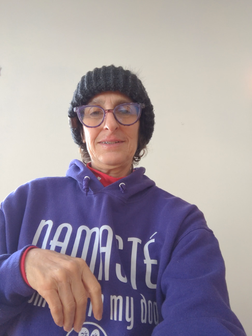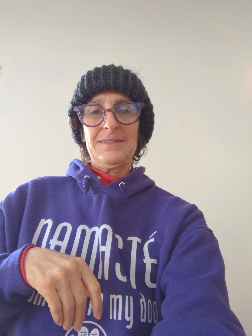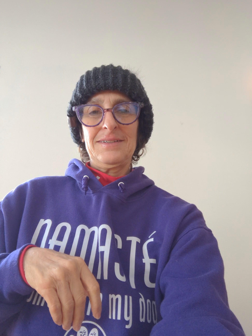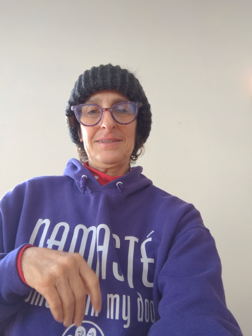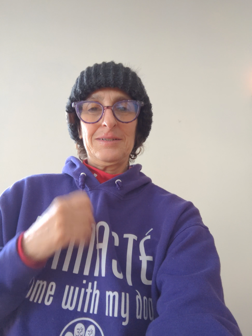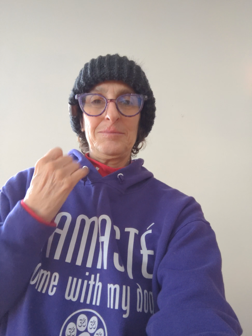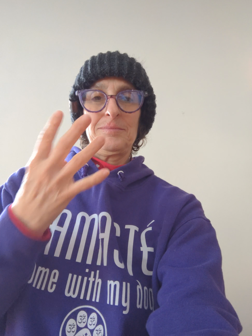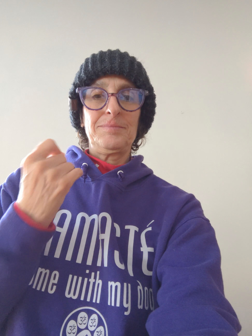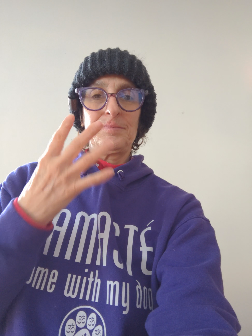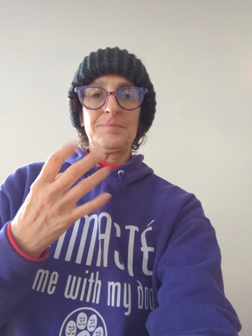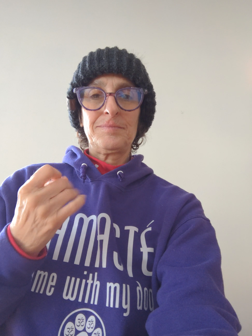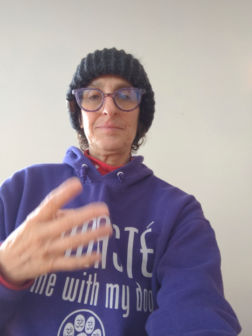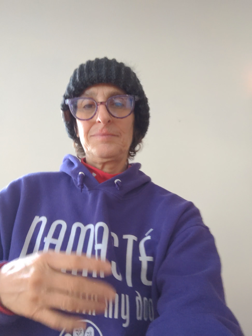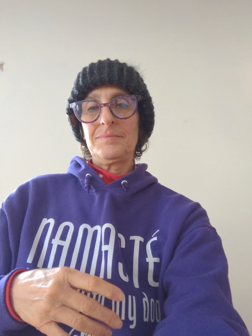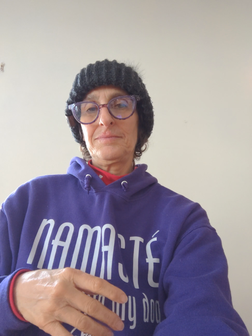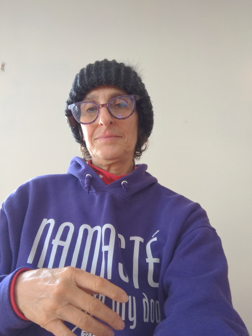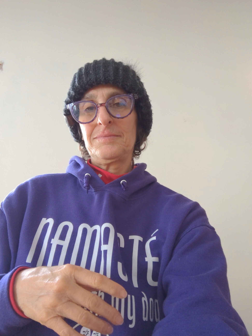many